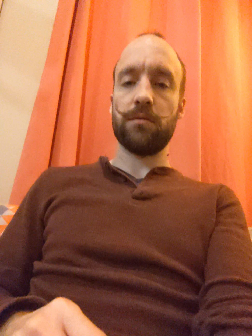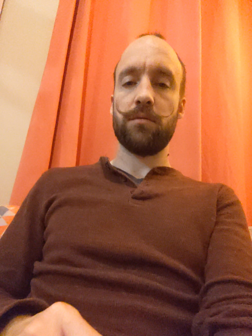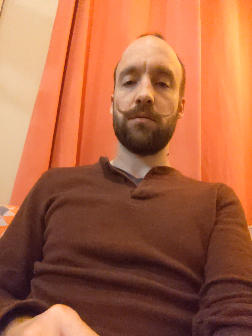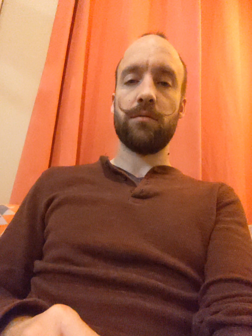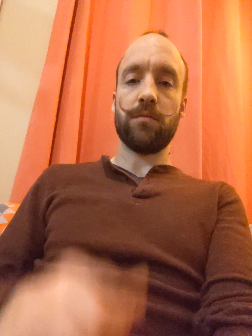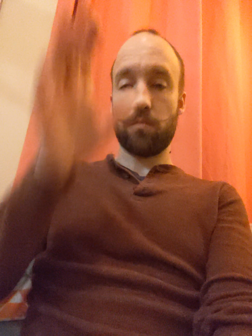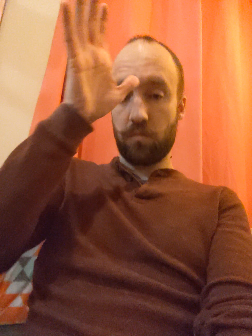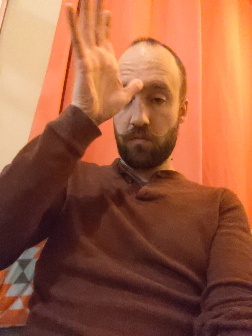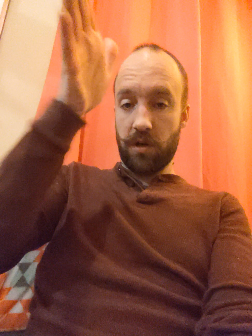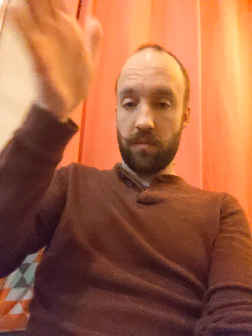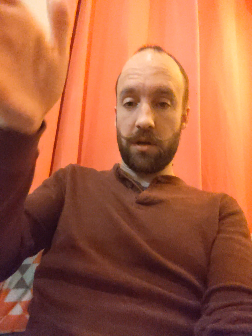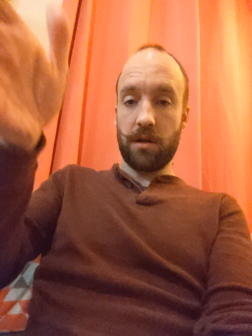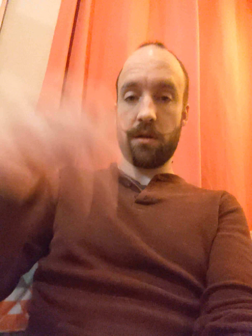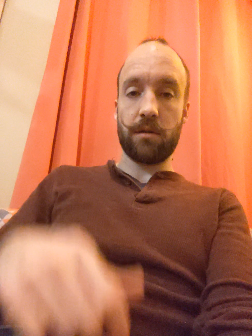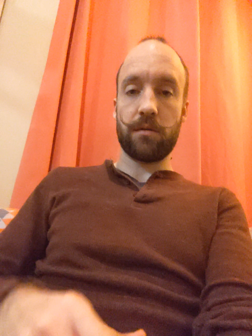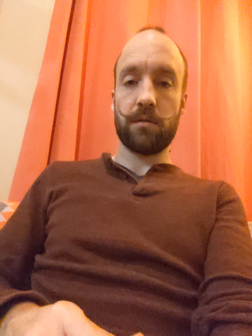grandpa